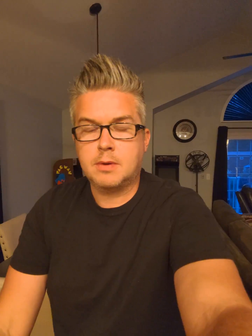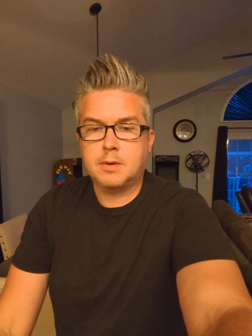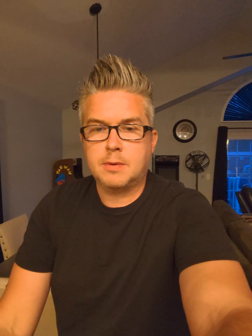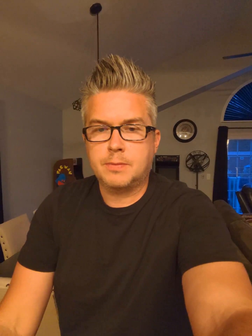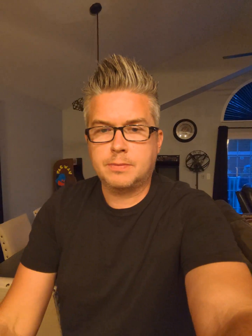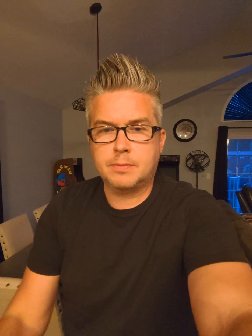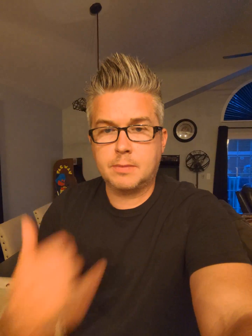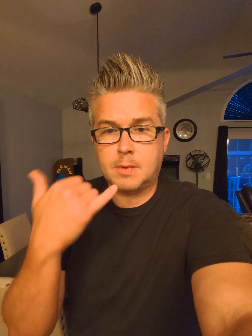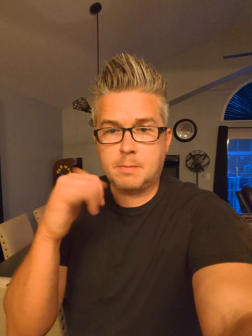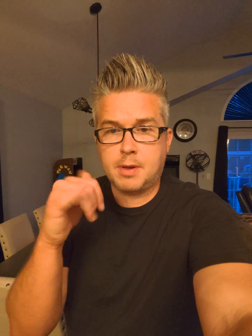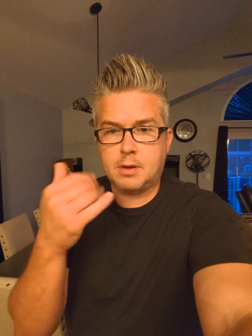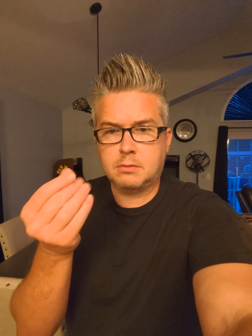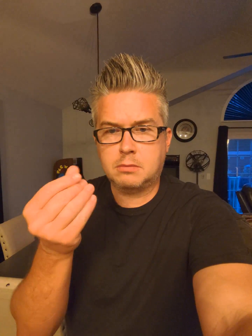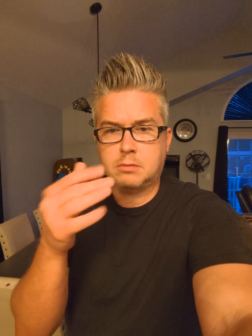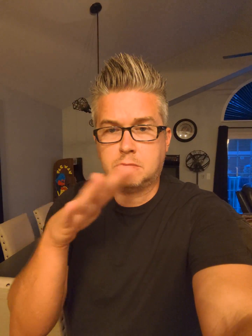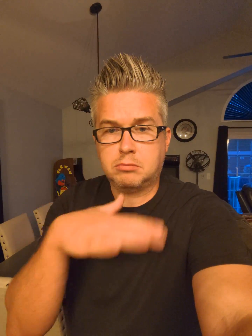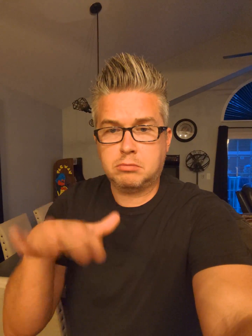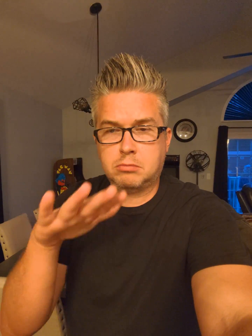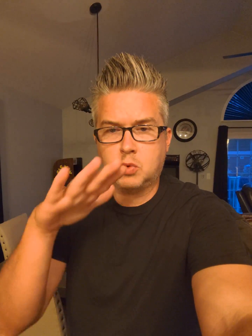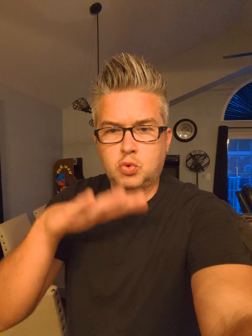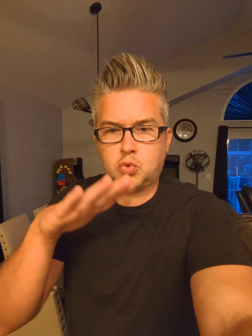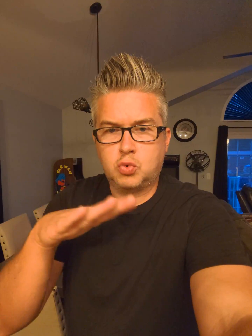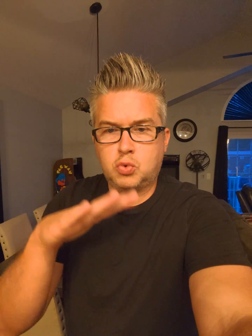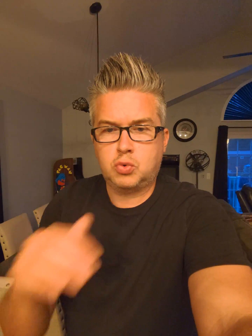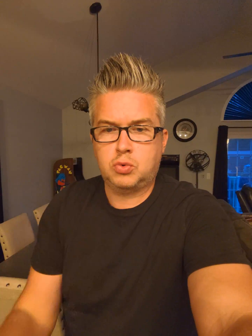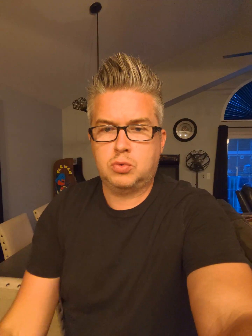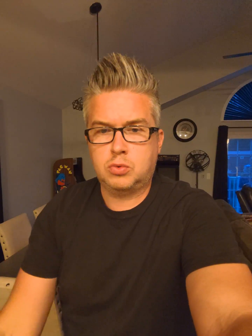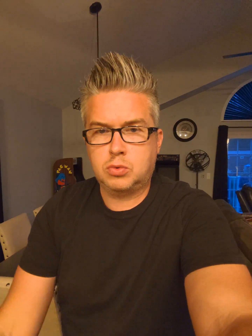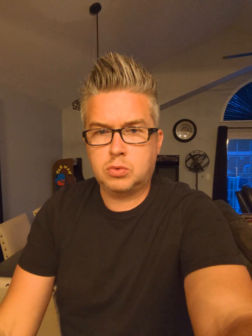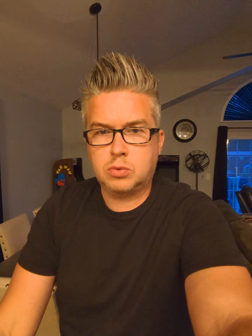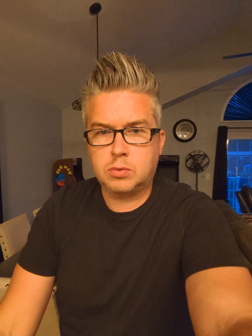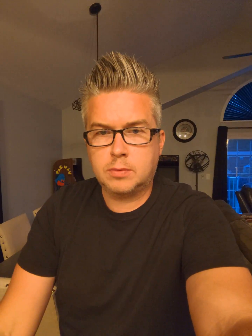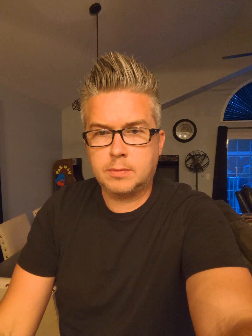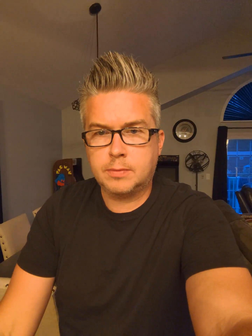playground